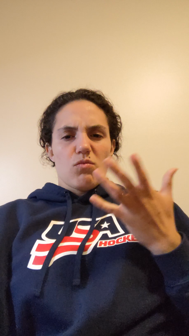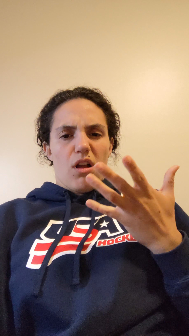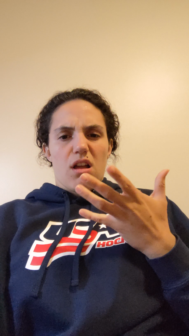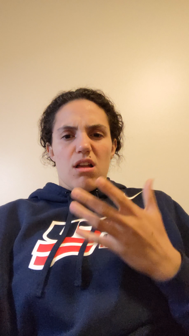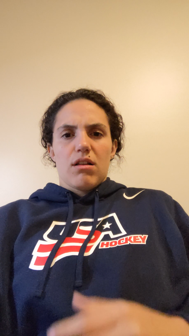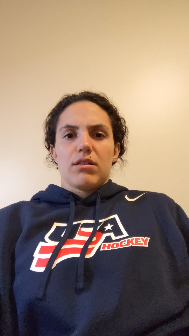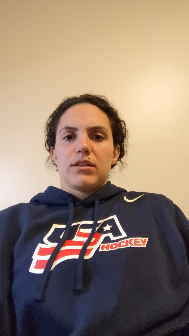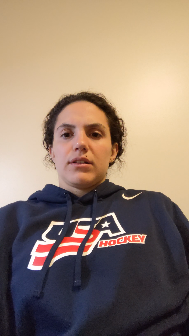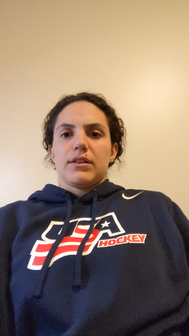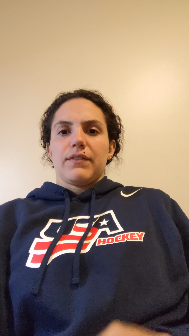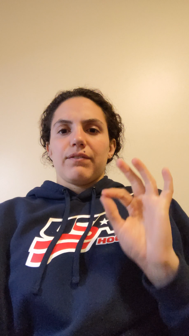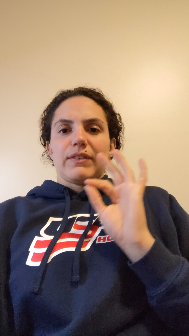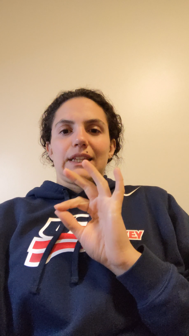fit